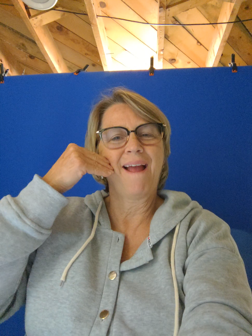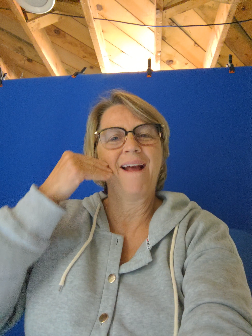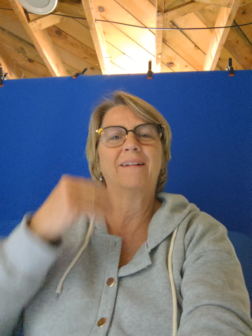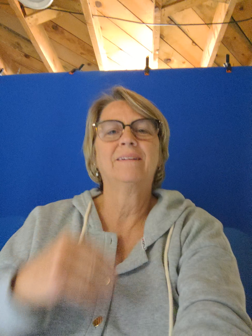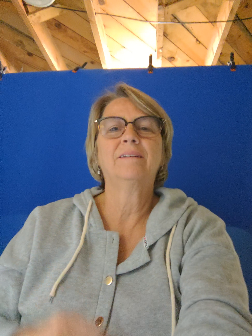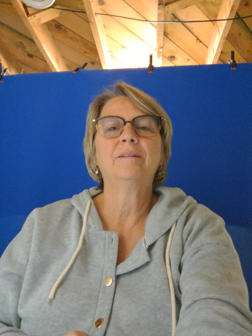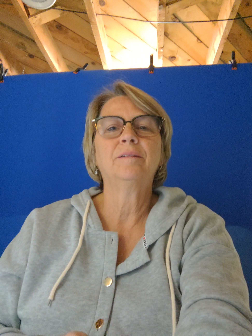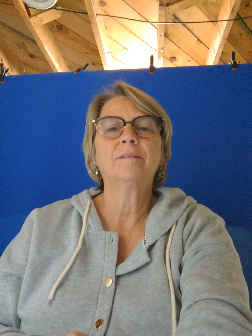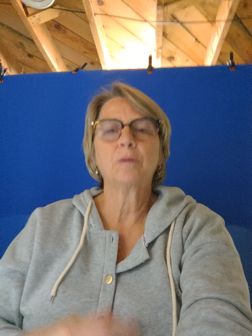smile